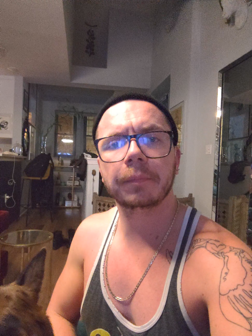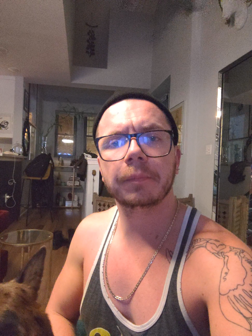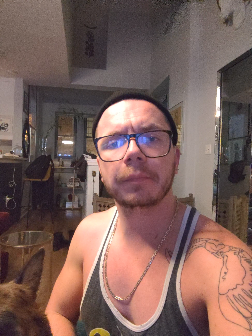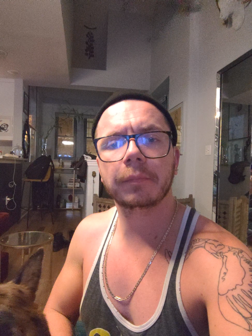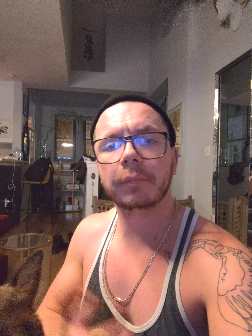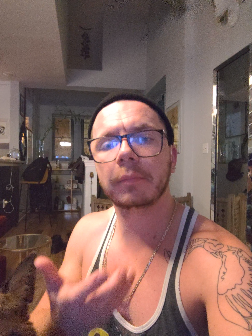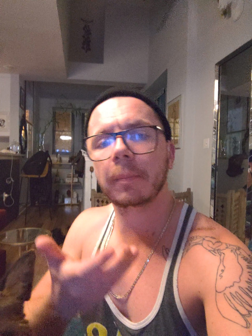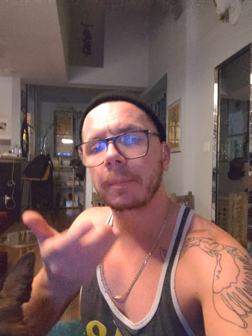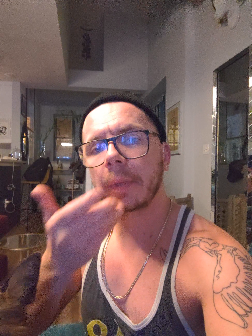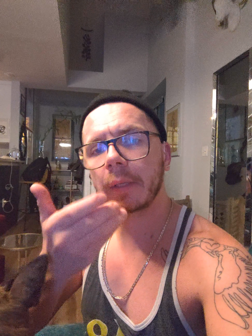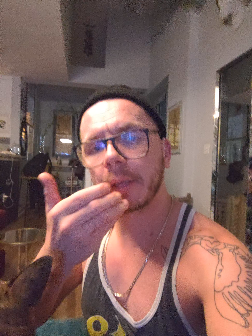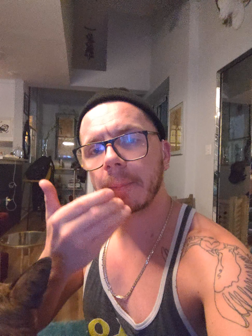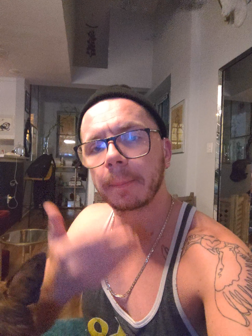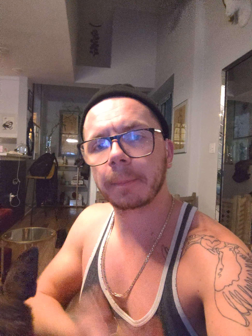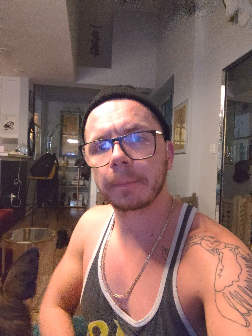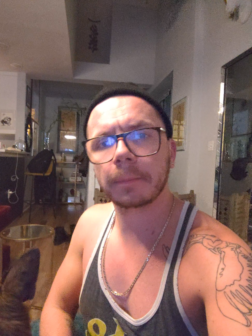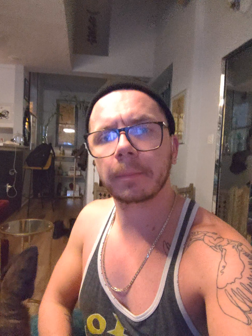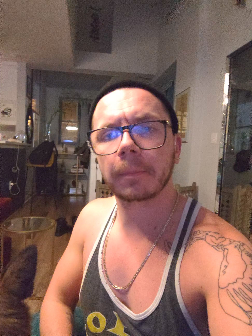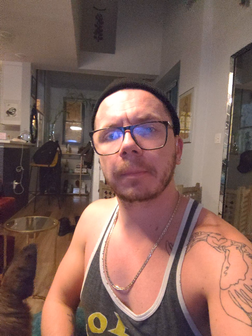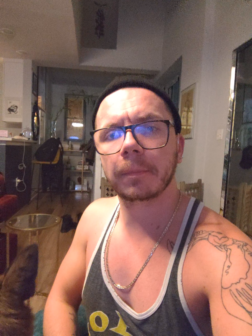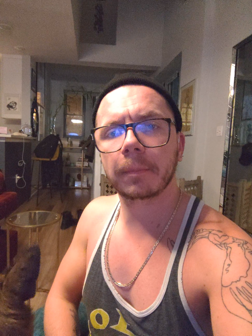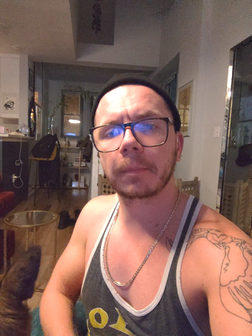pizza